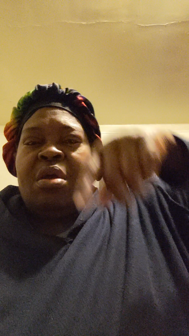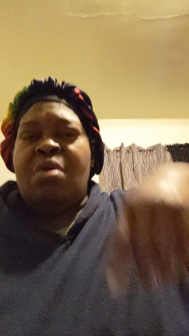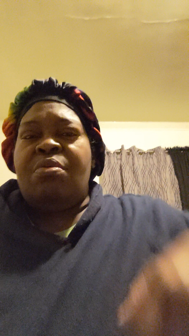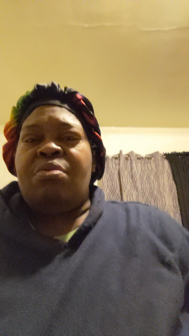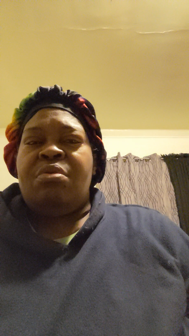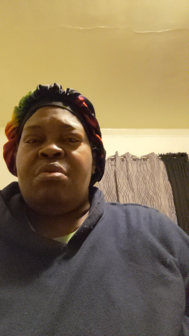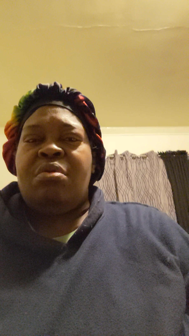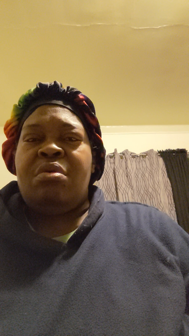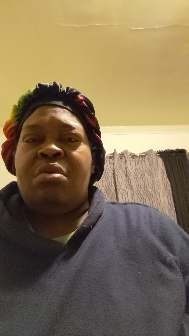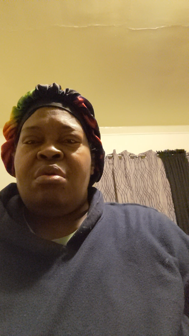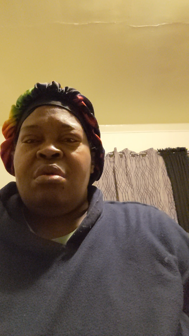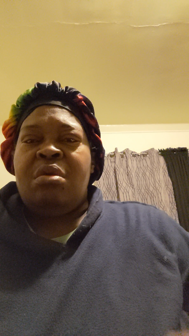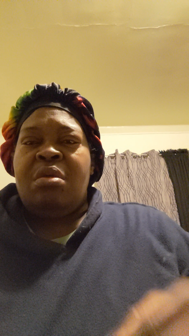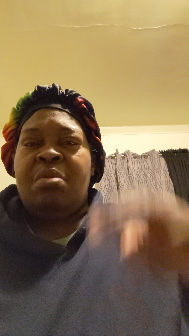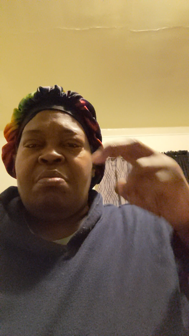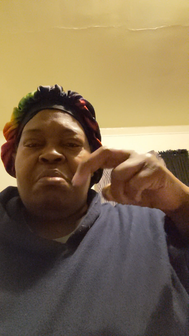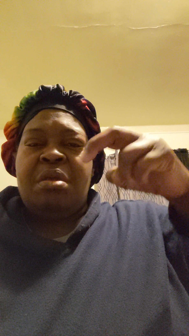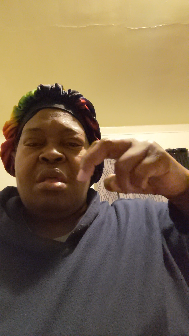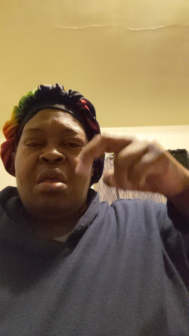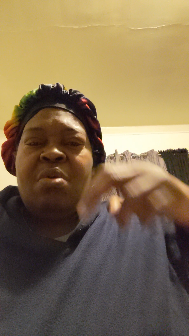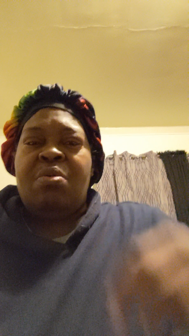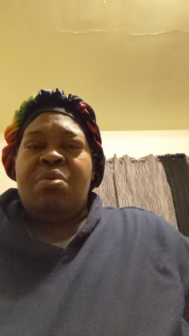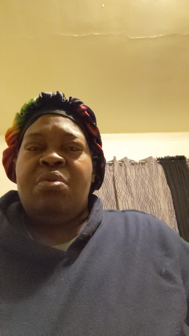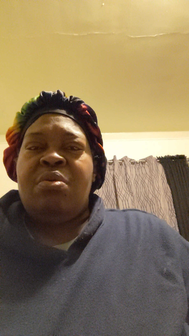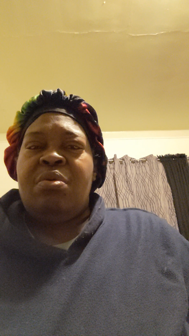potato